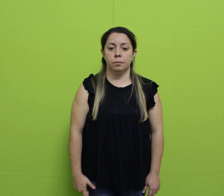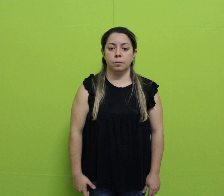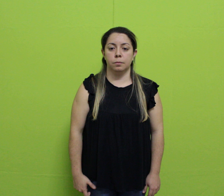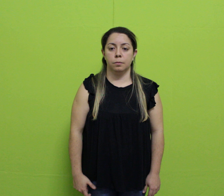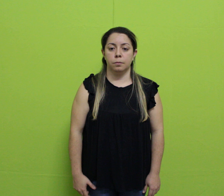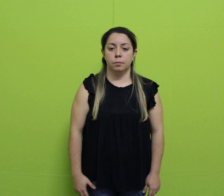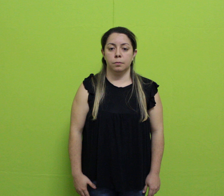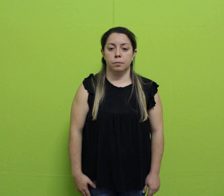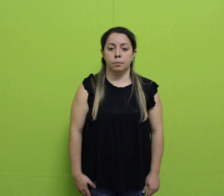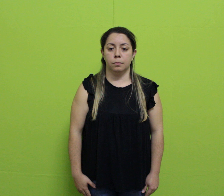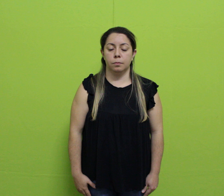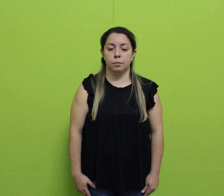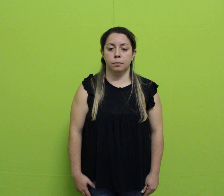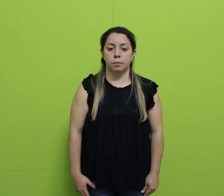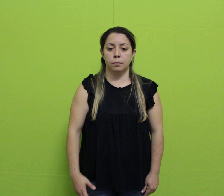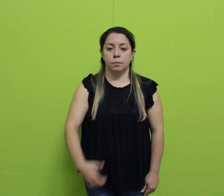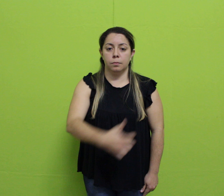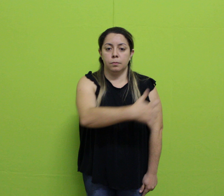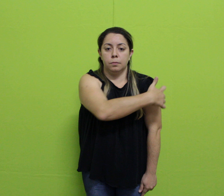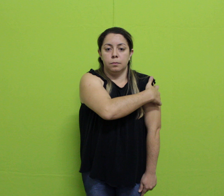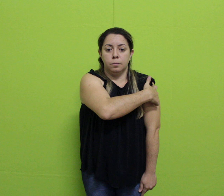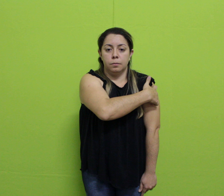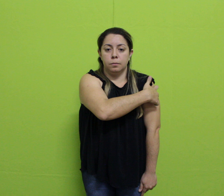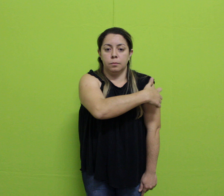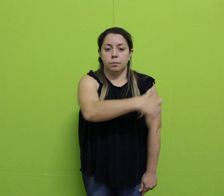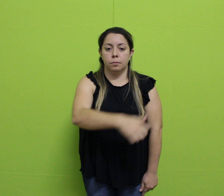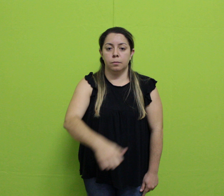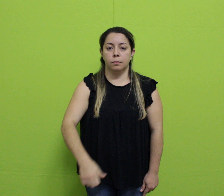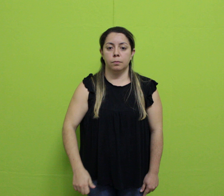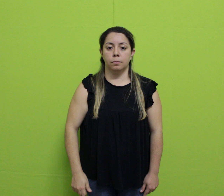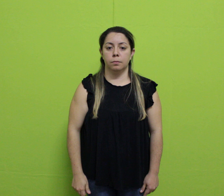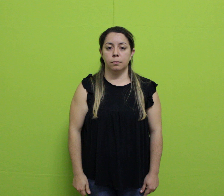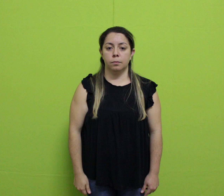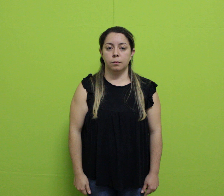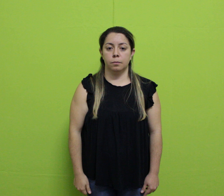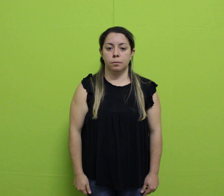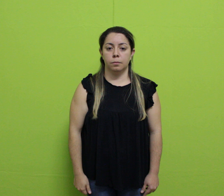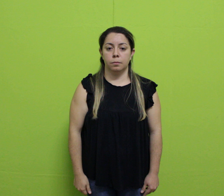vacina